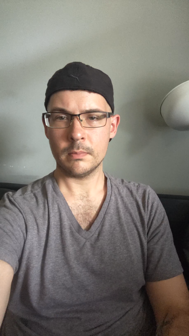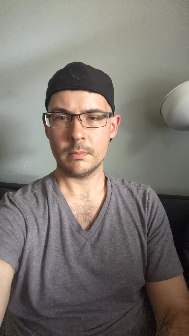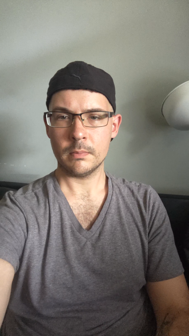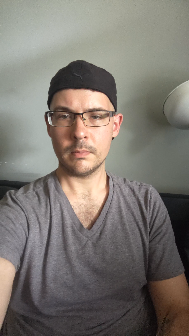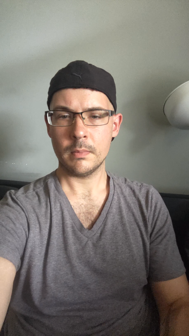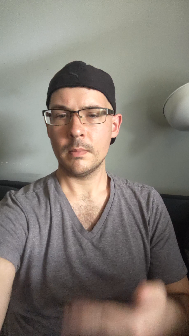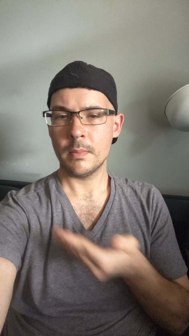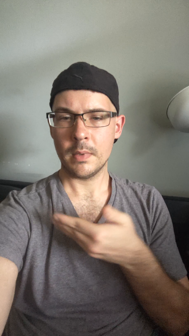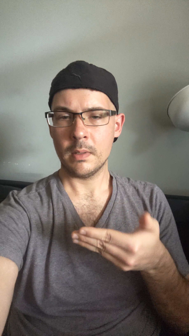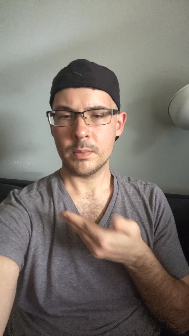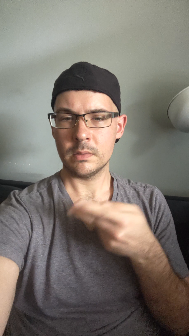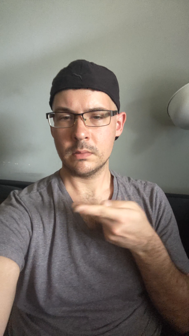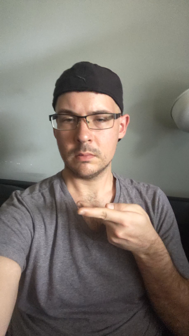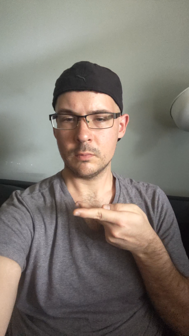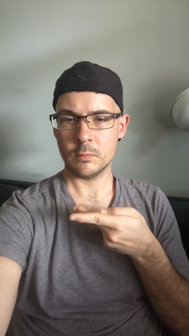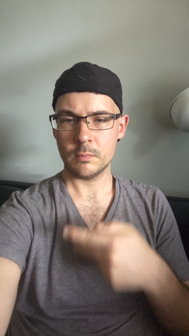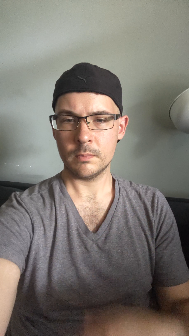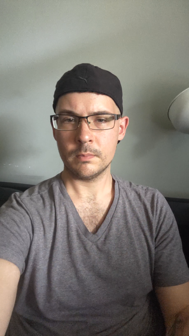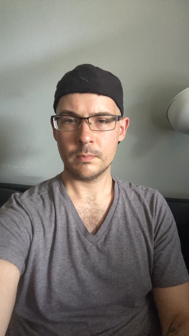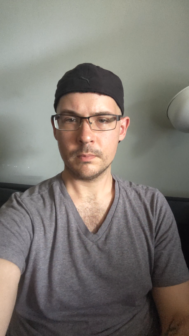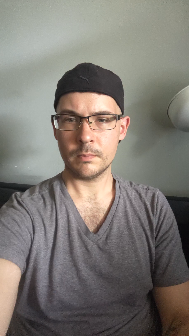babysitter